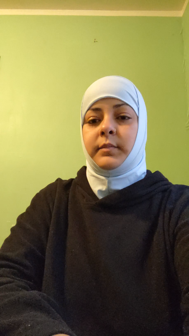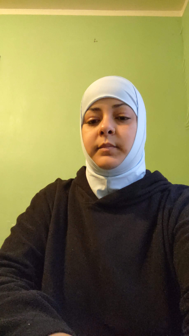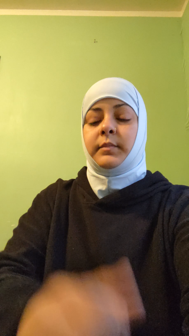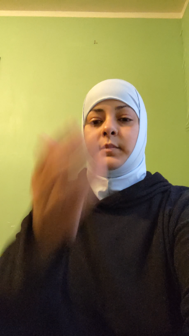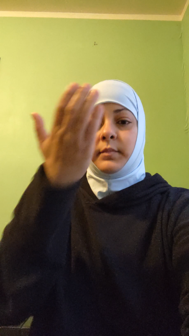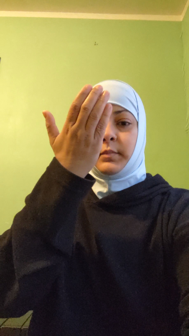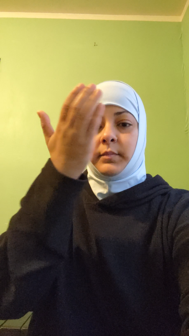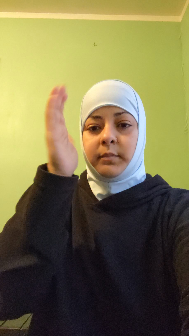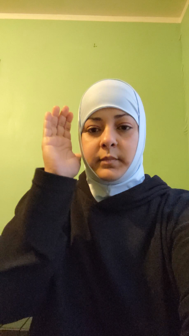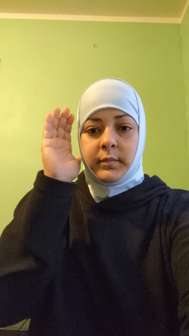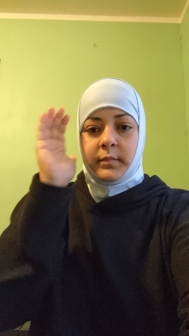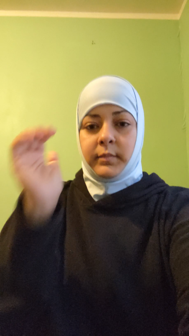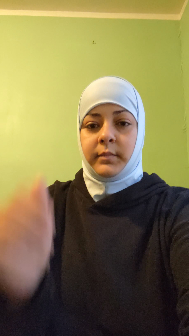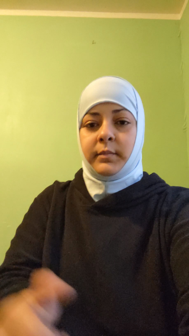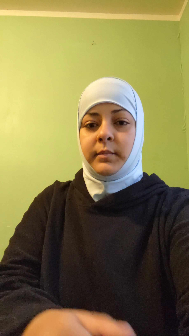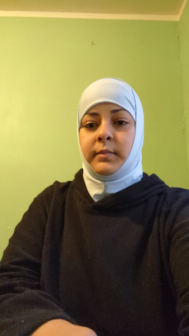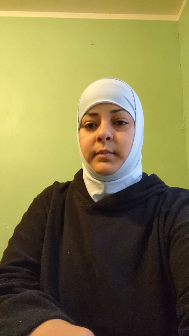peekaboo